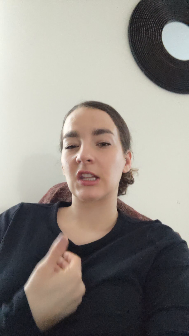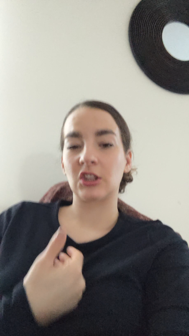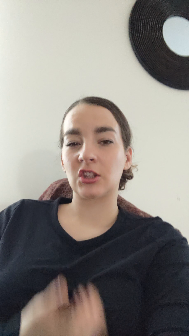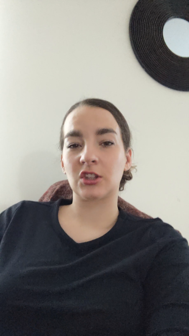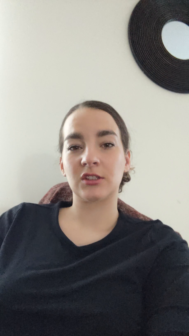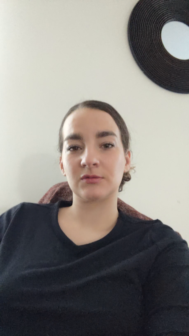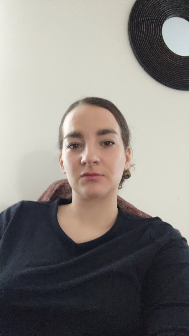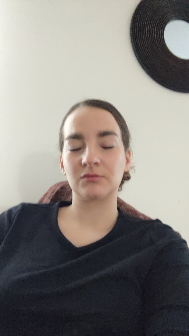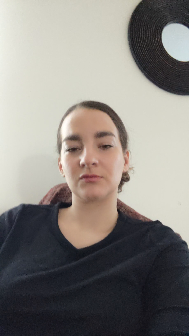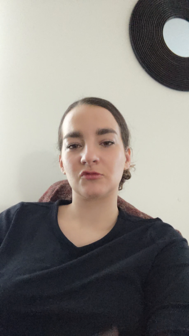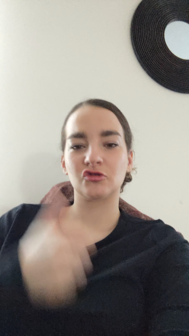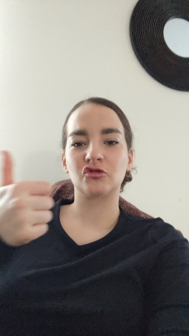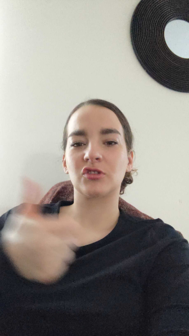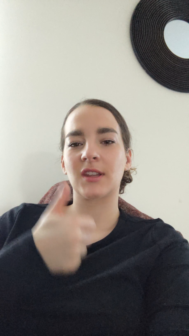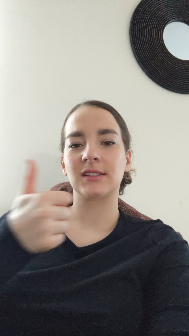chase